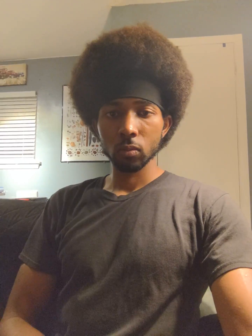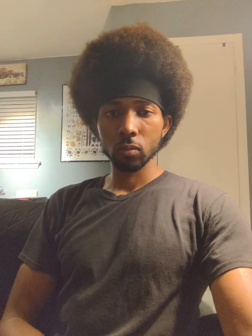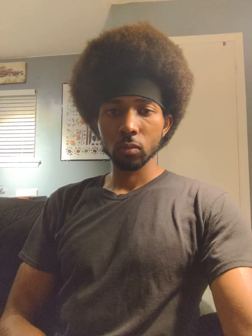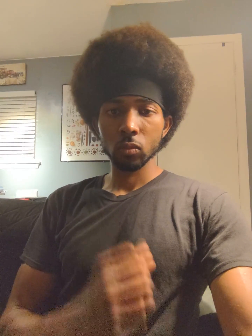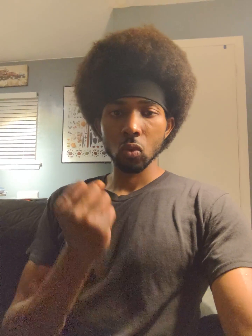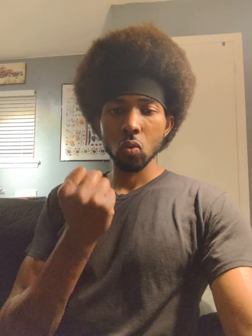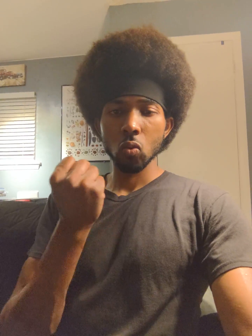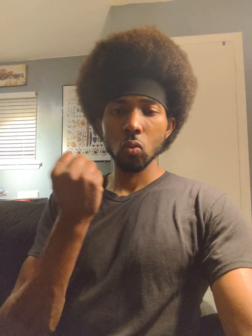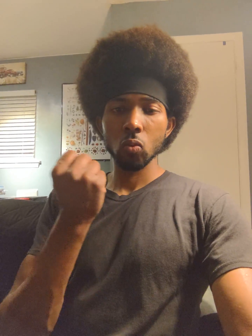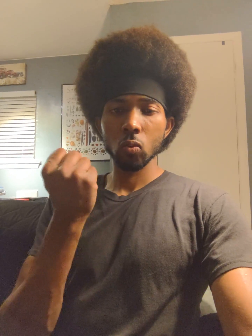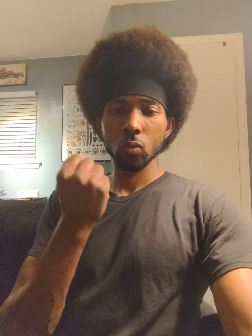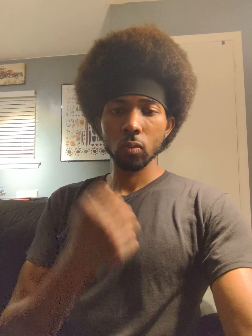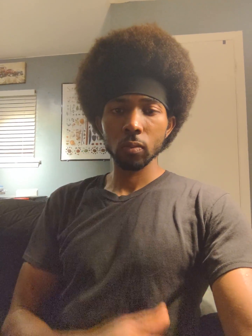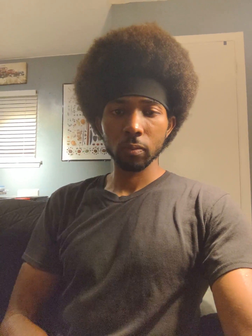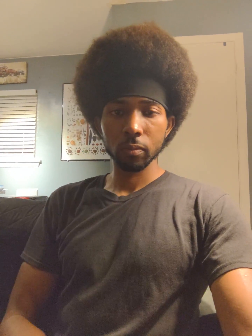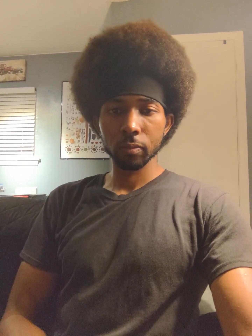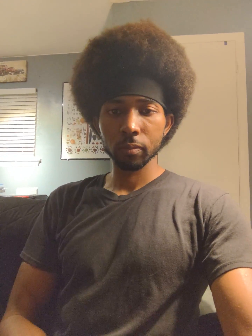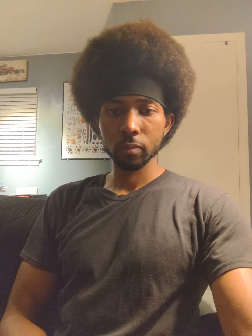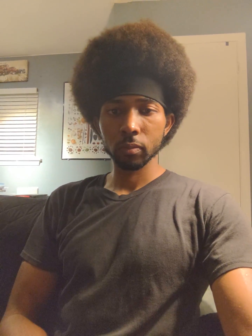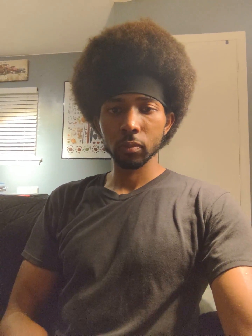hold